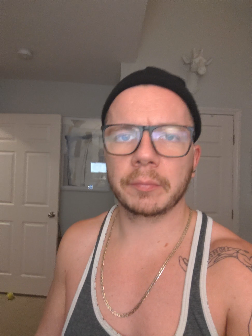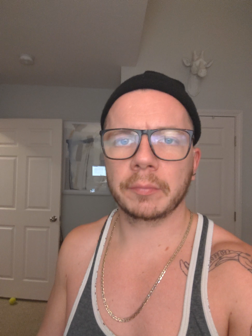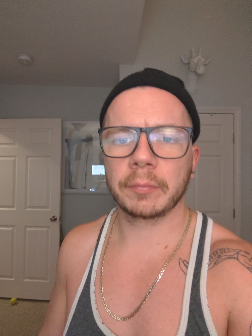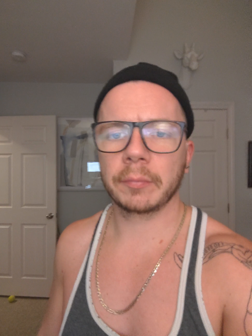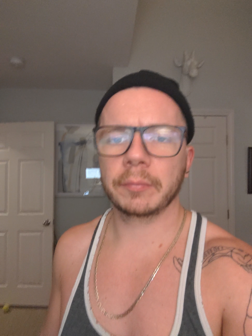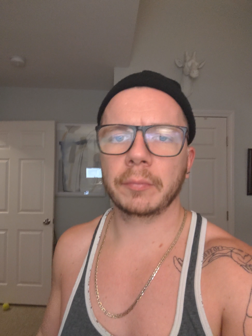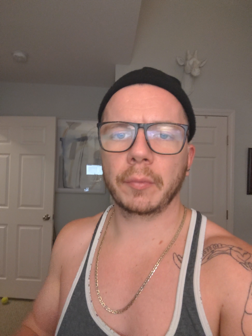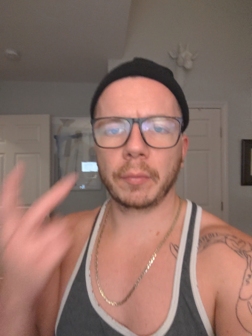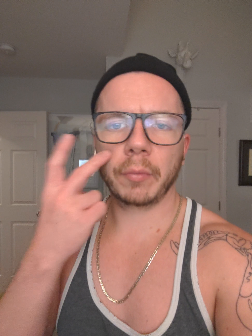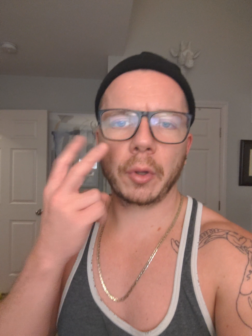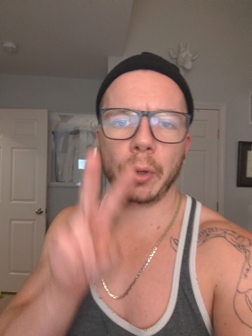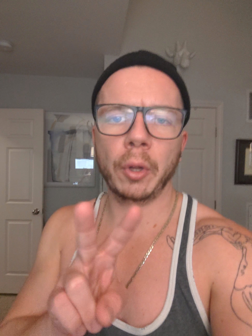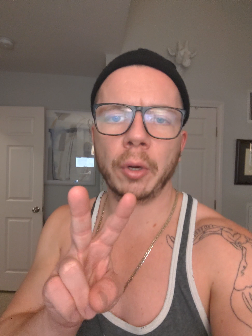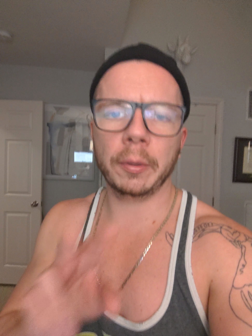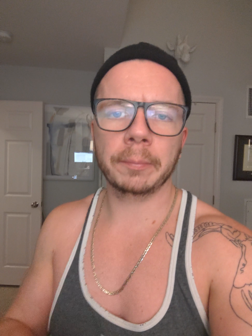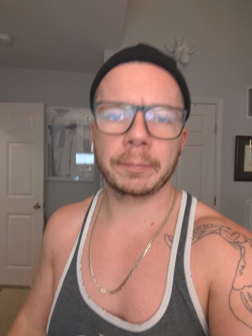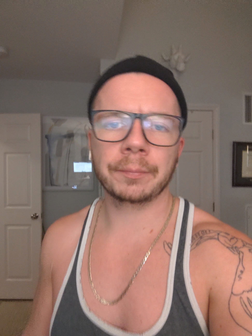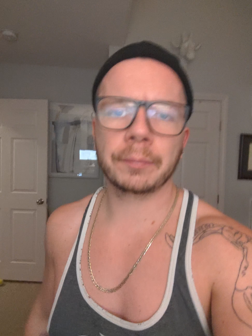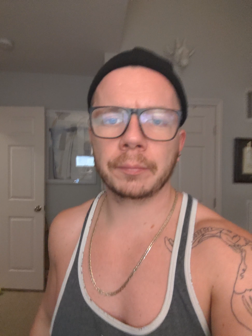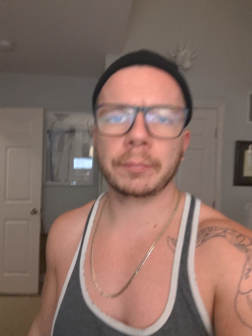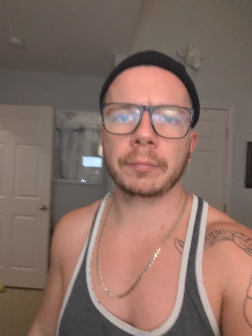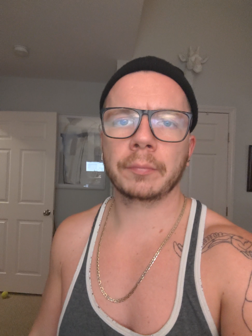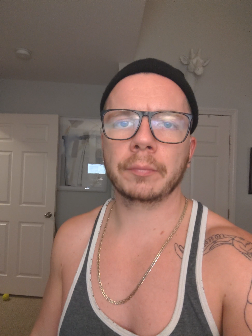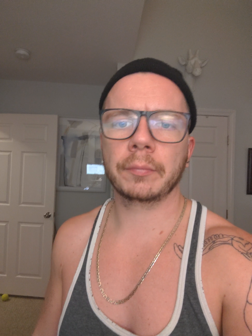look